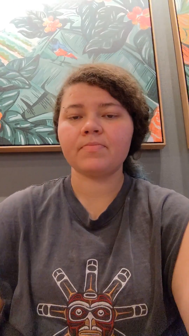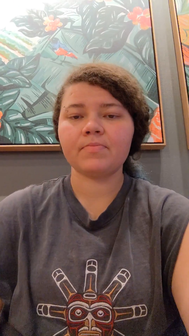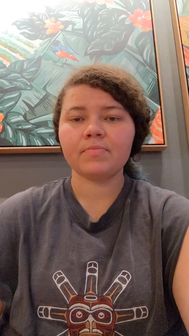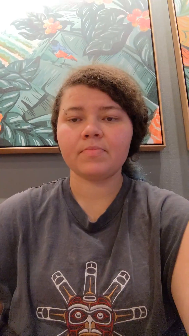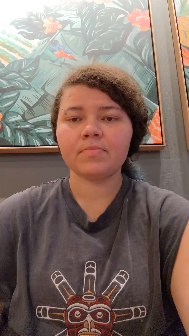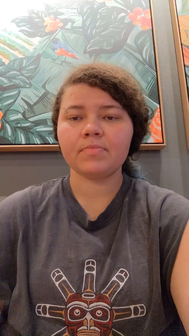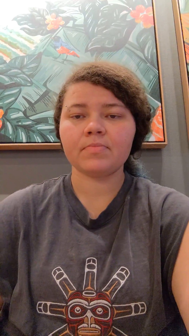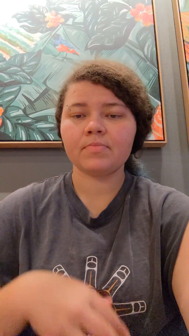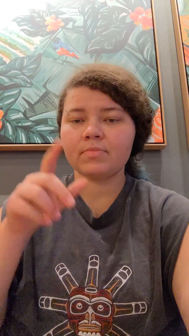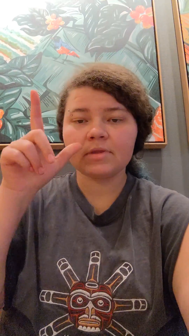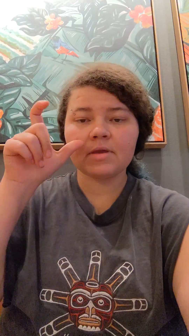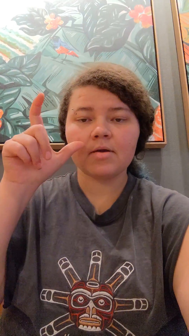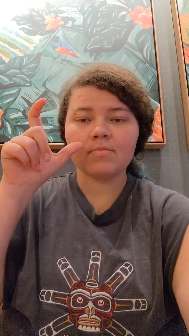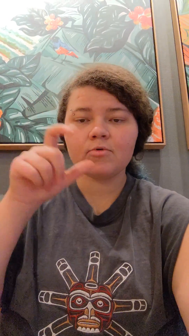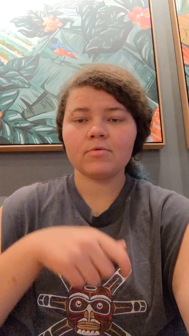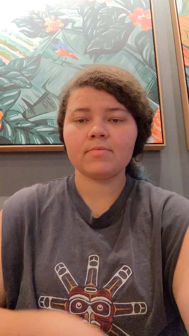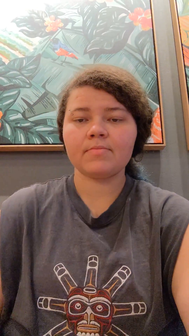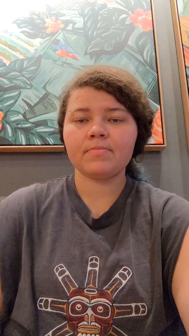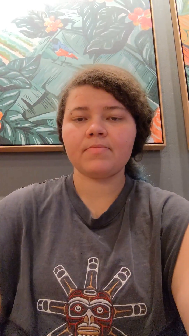camera